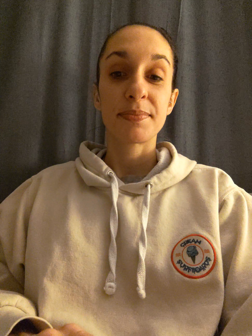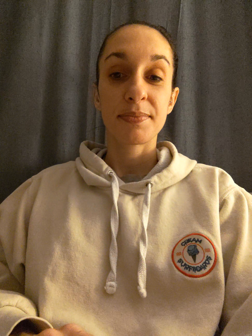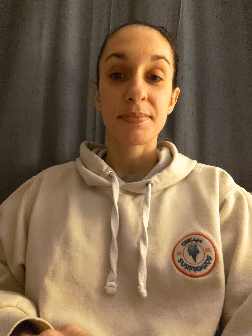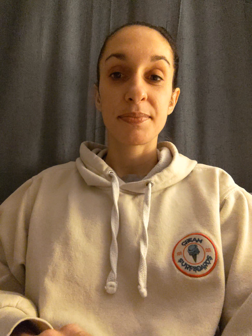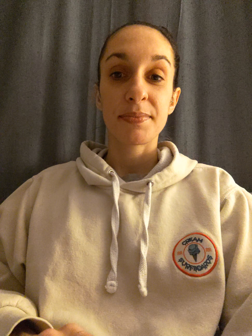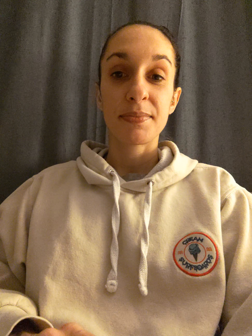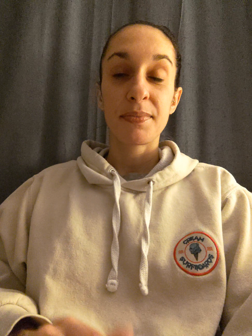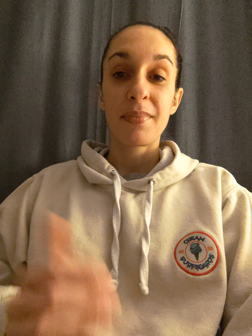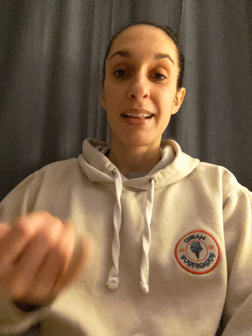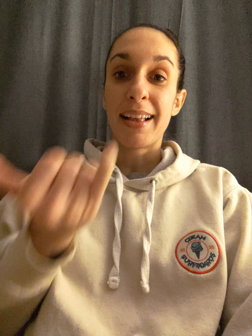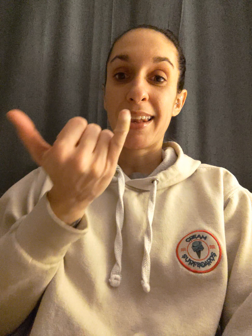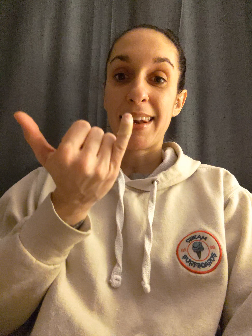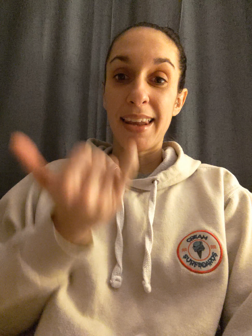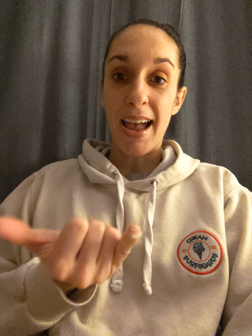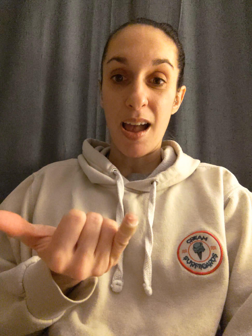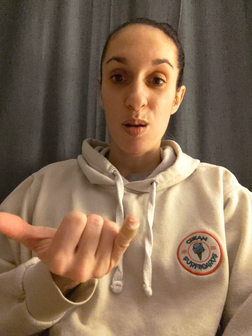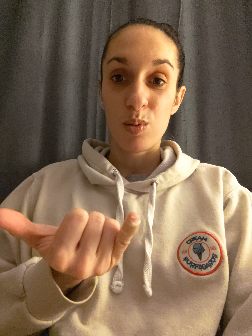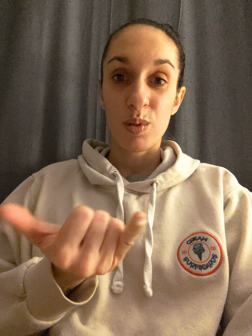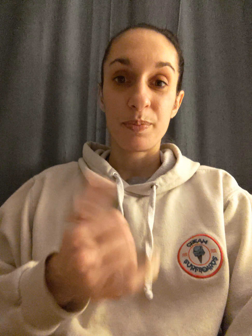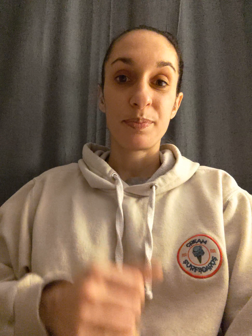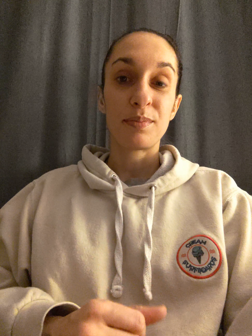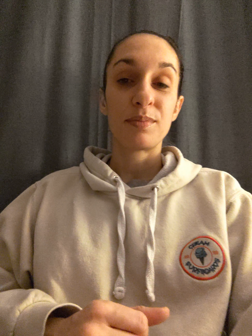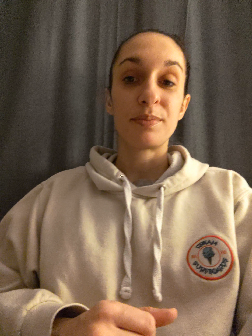now